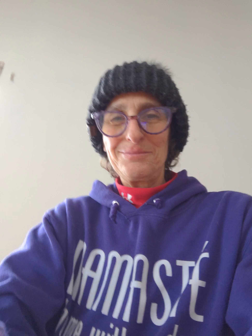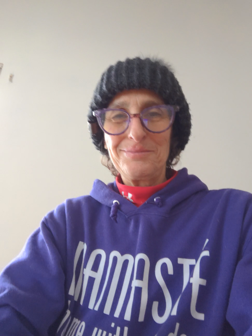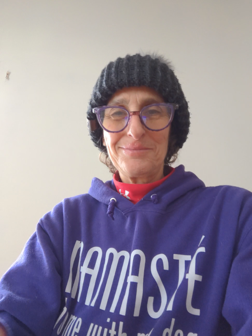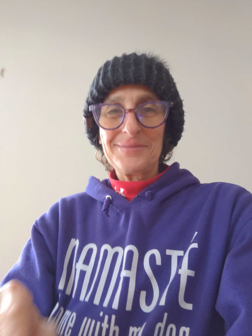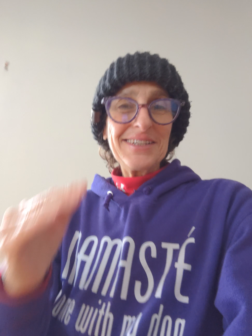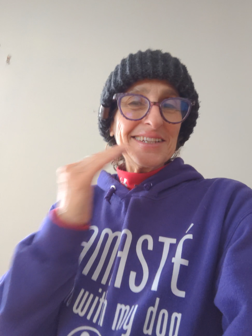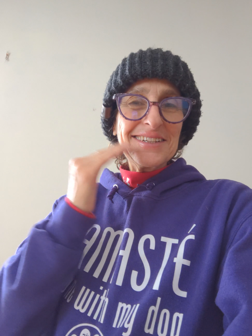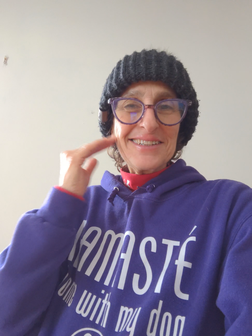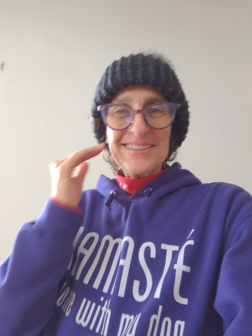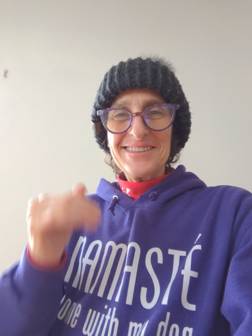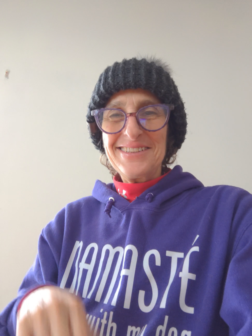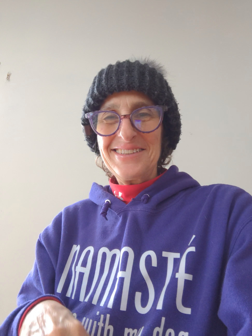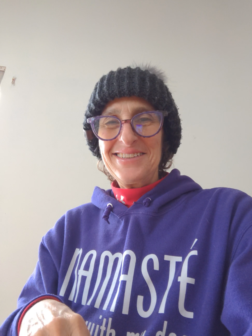kiss